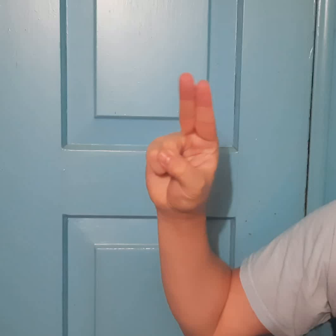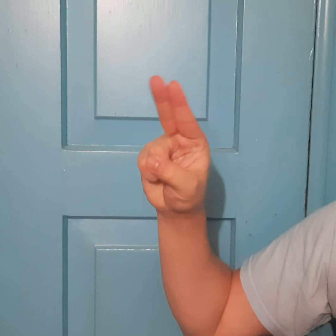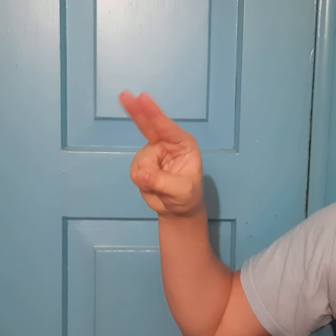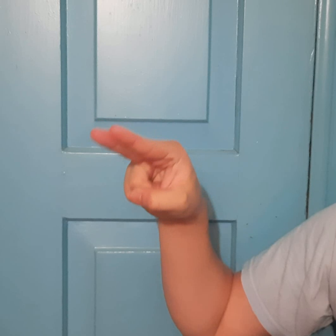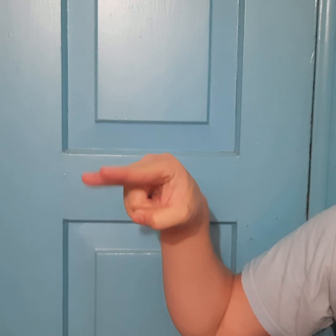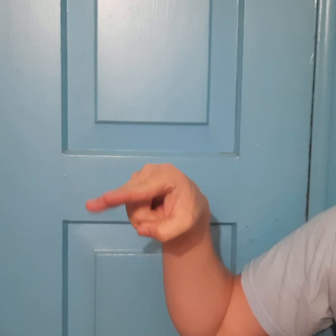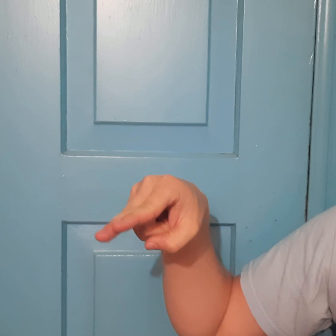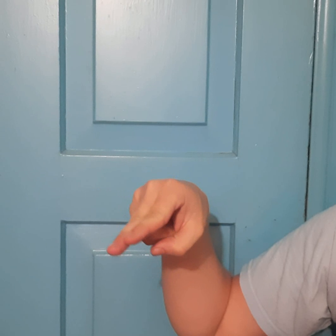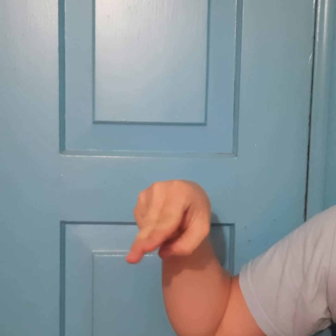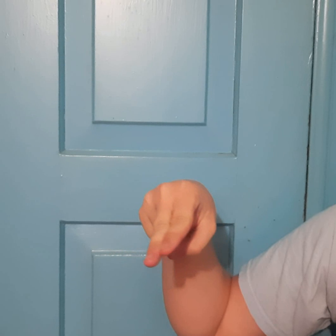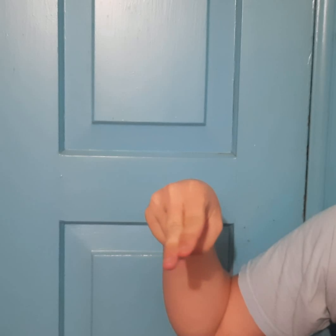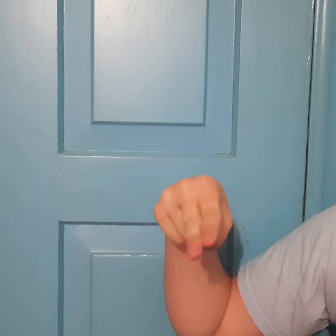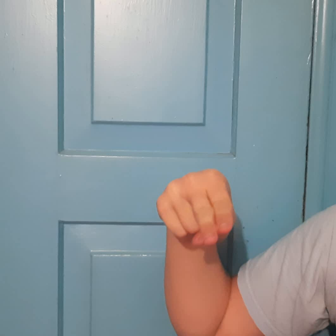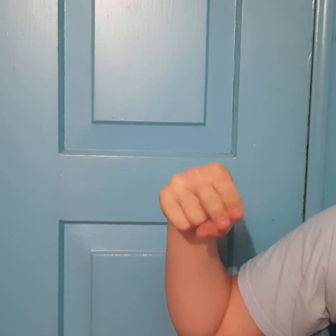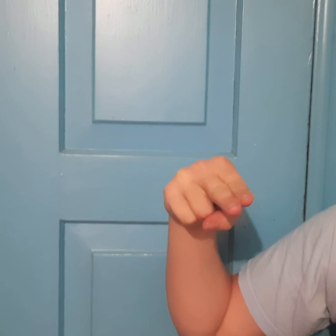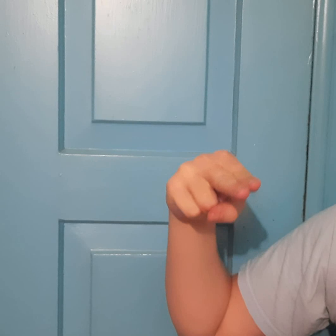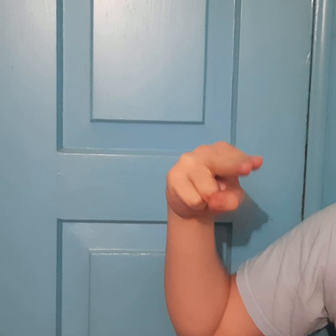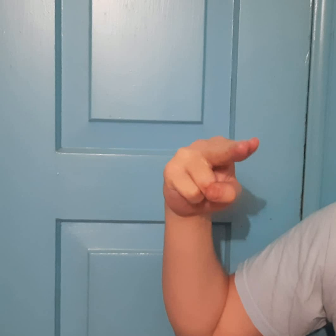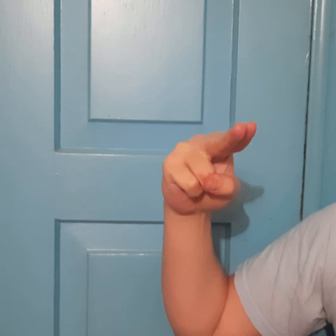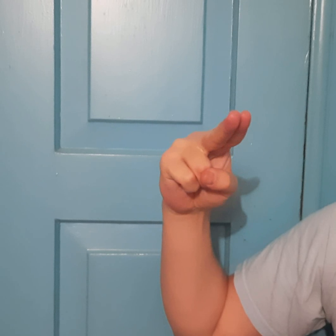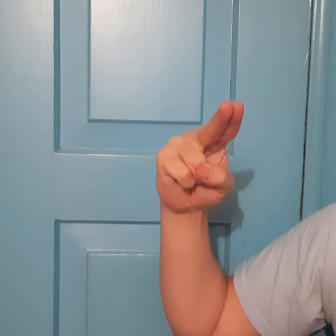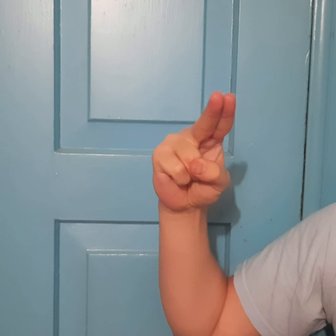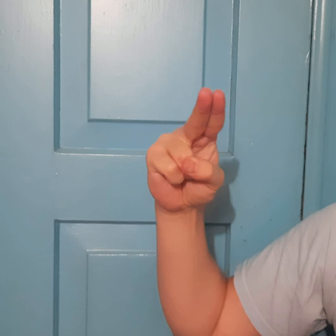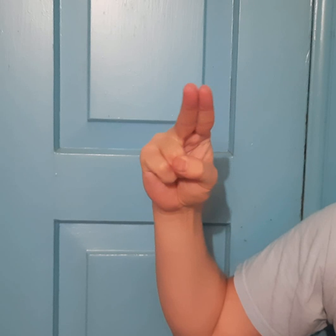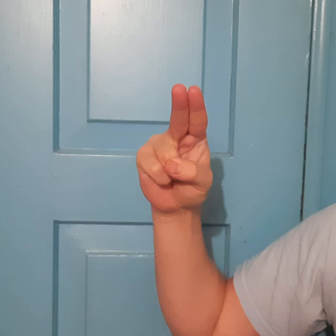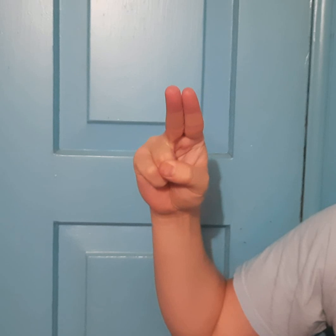Д